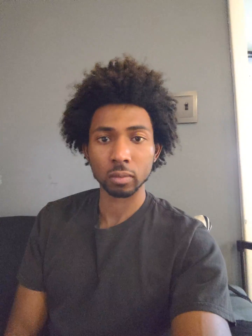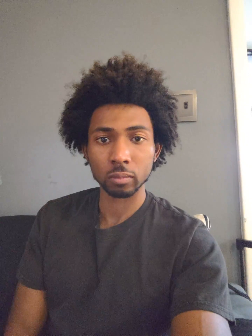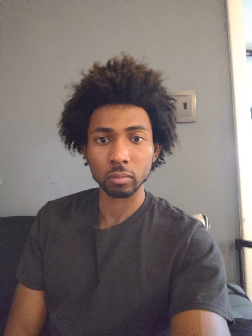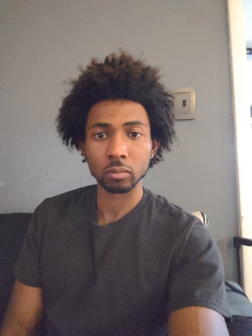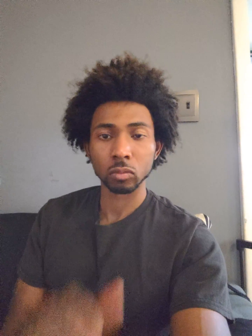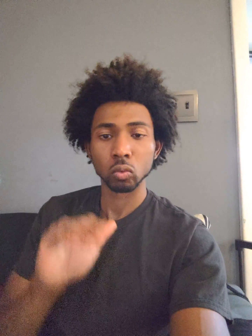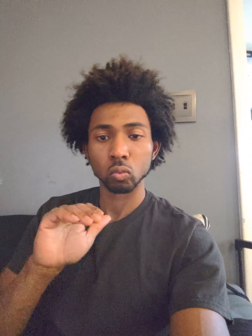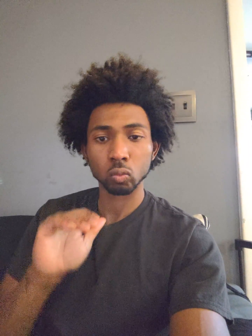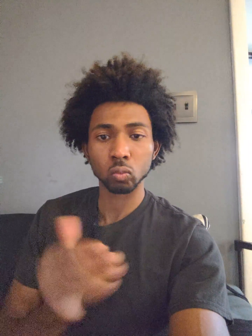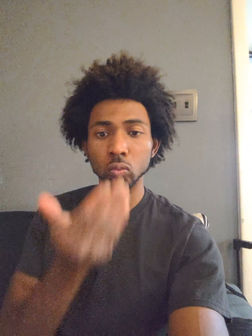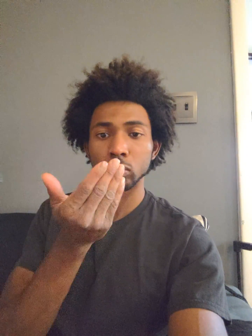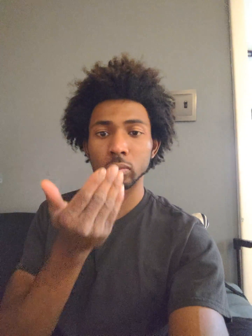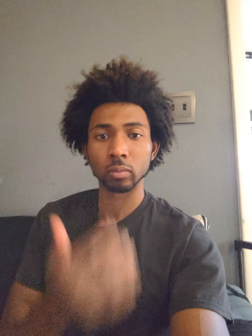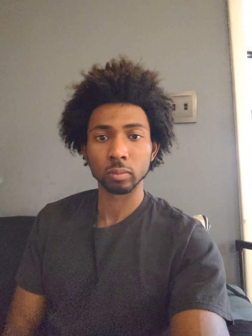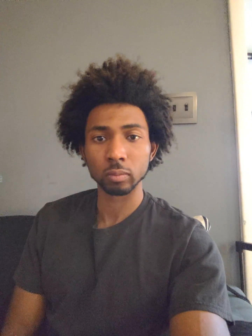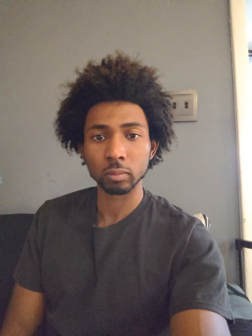new